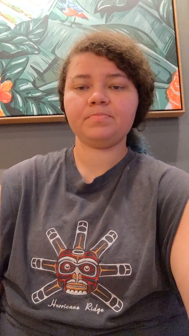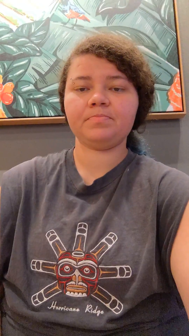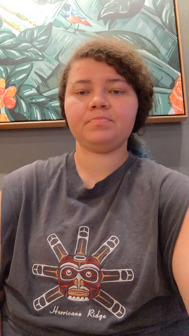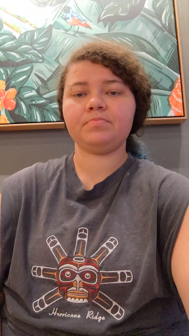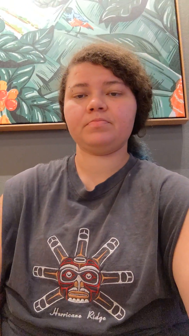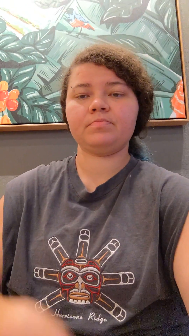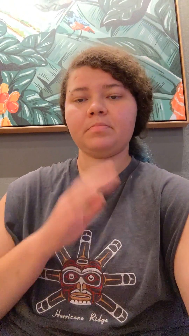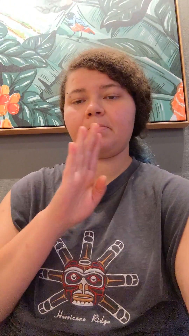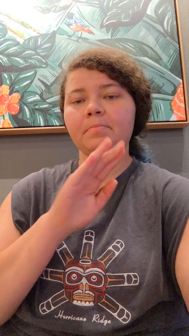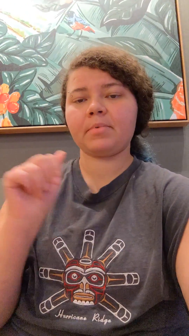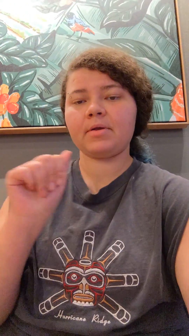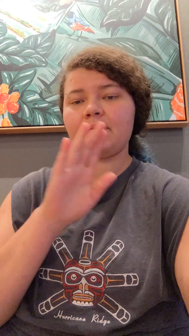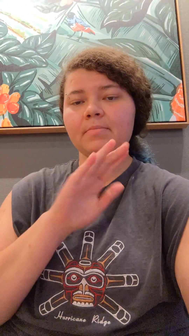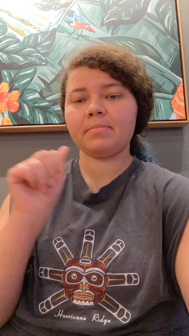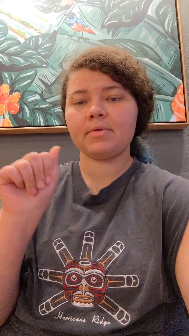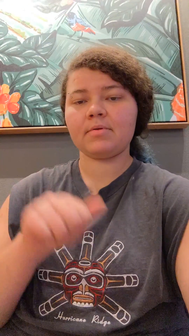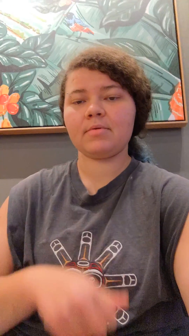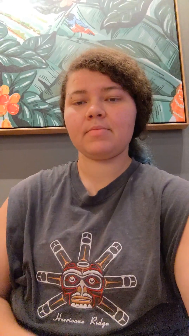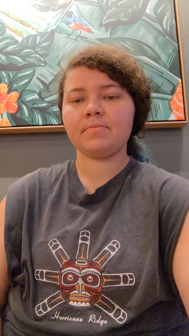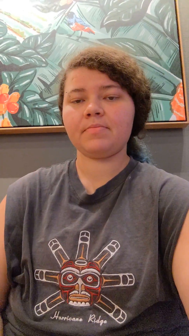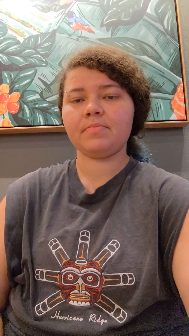baa baa